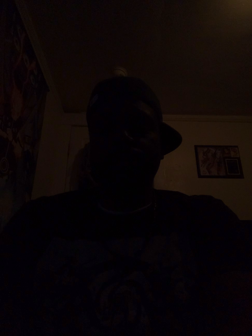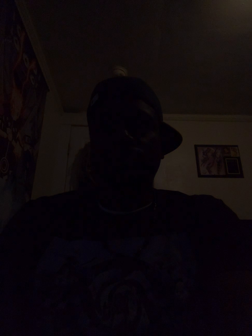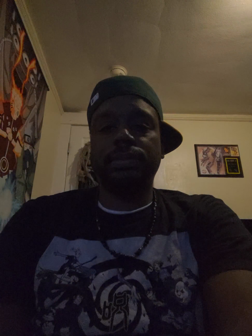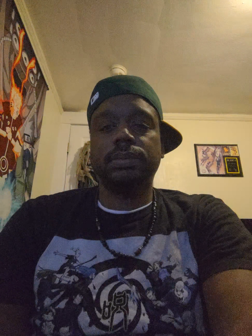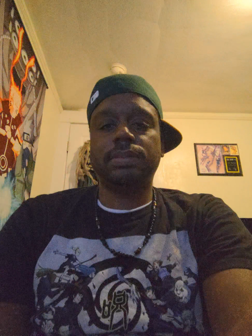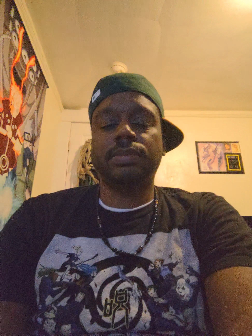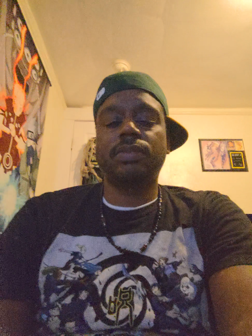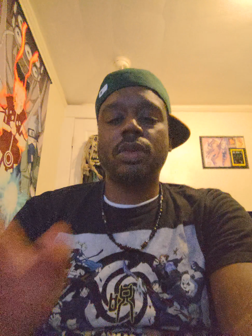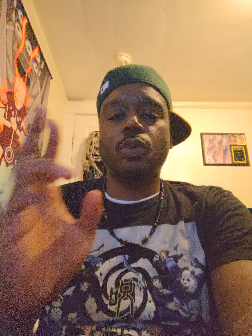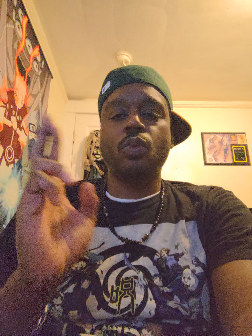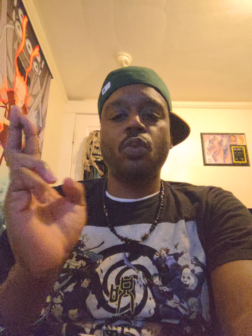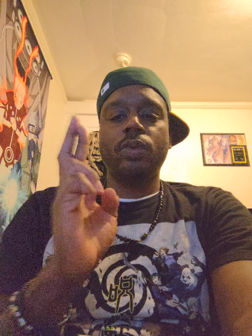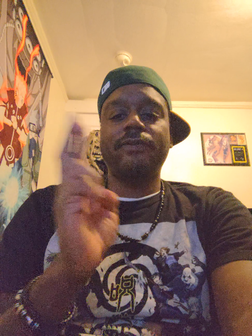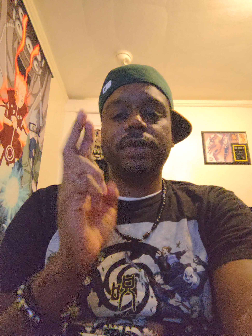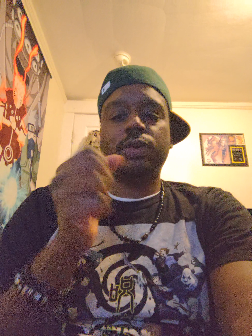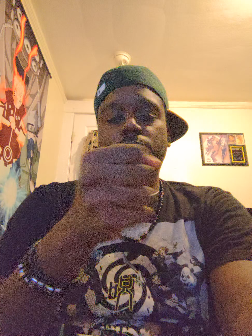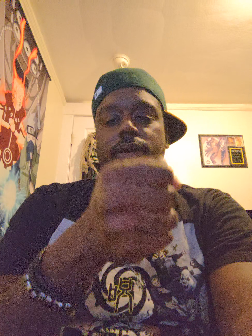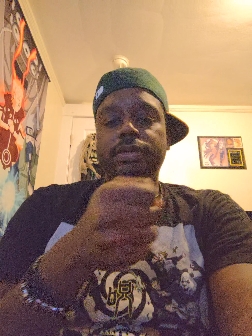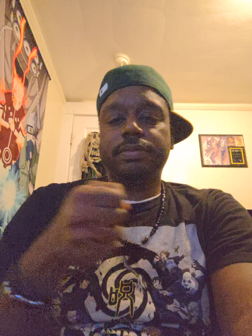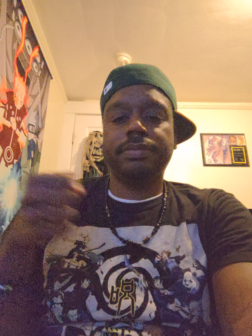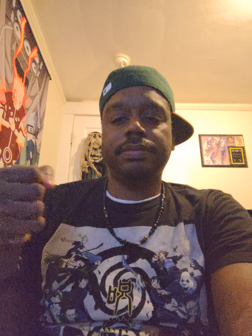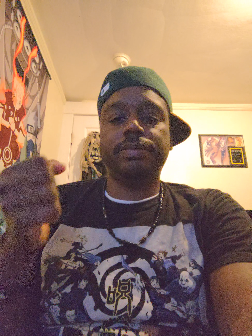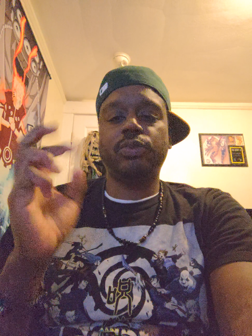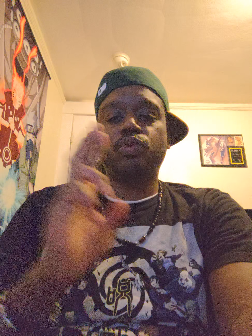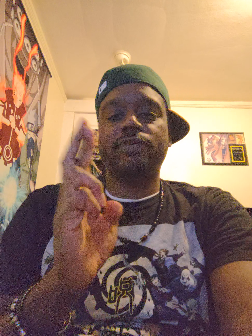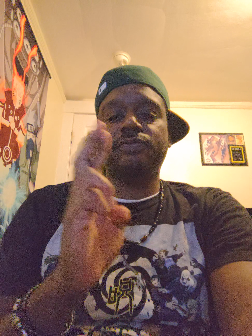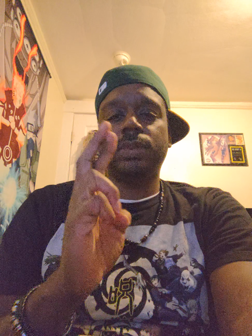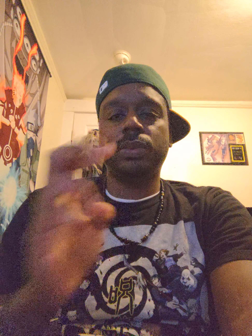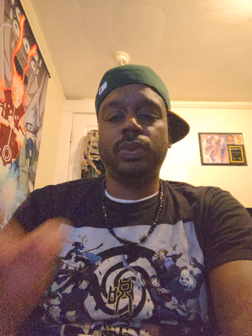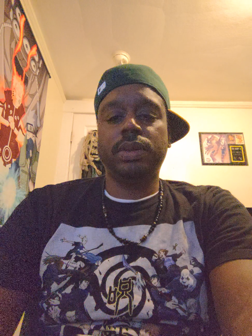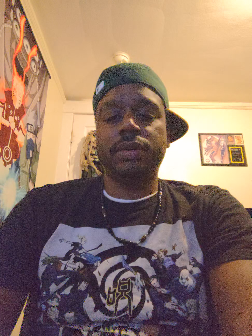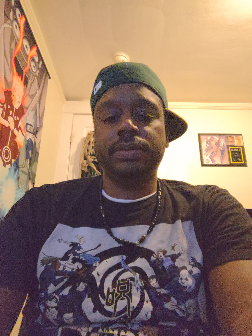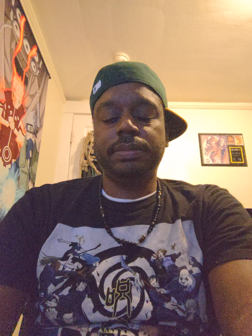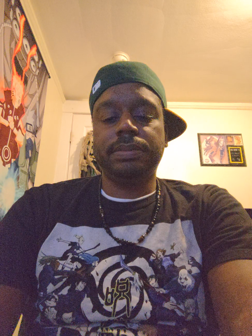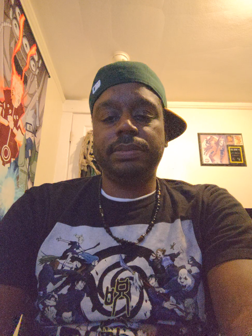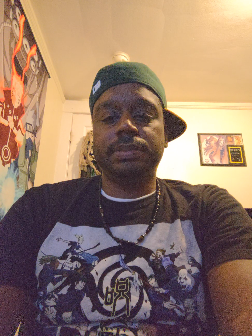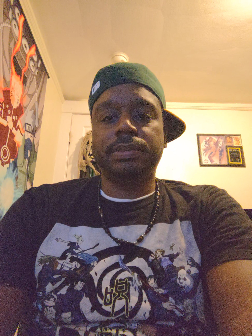refrigerator